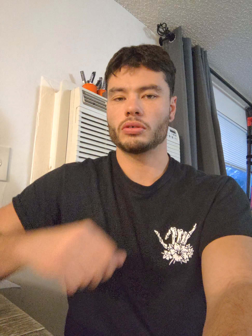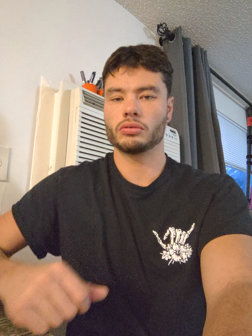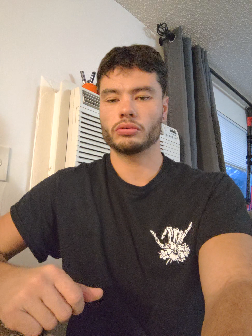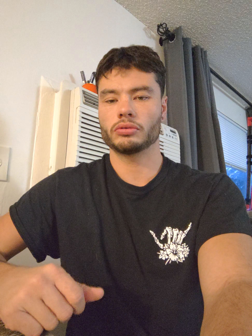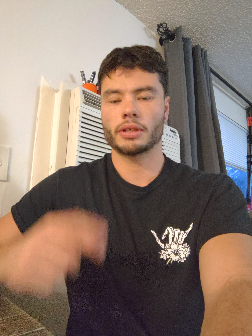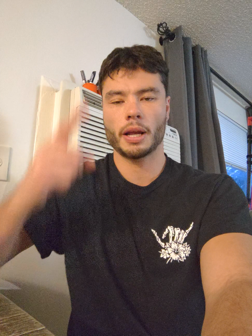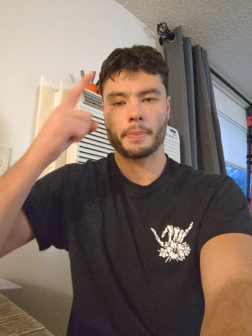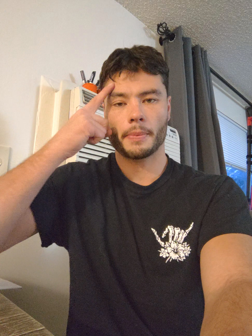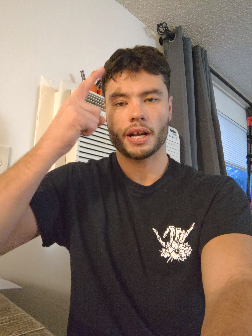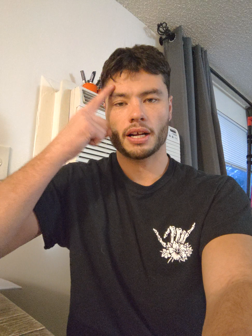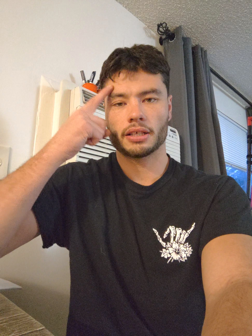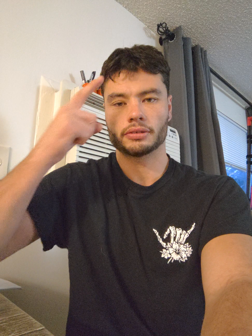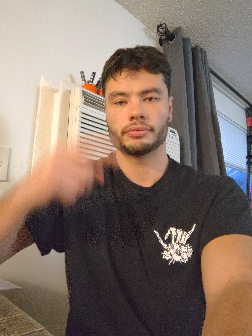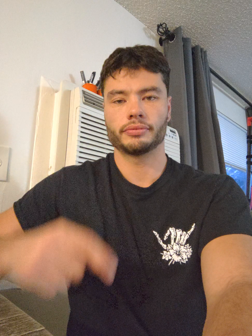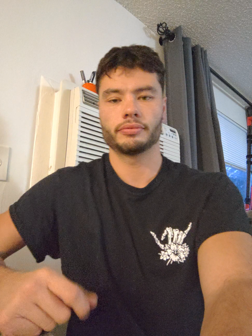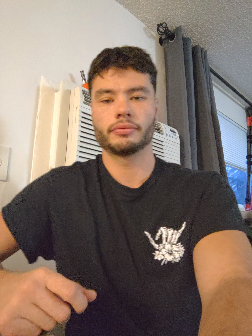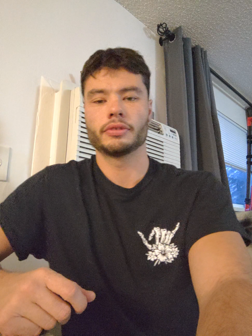penny